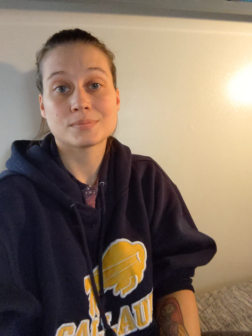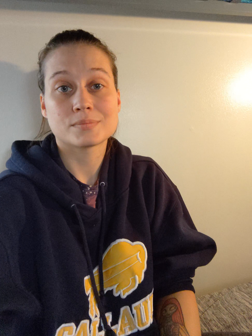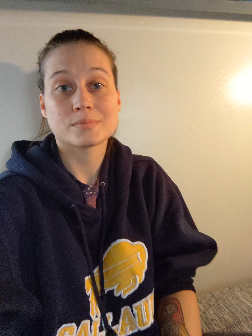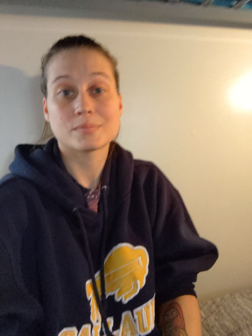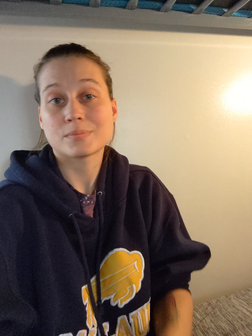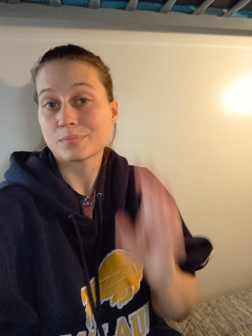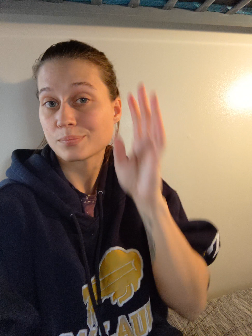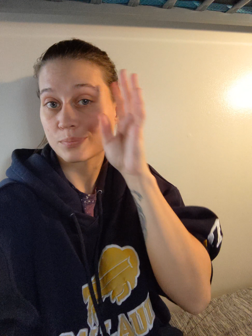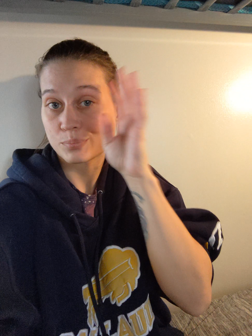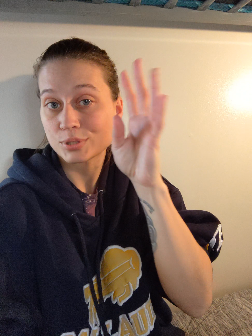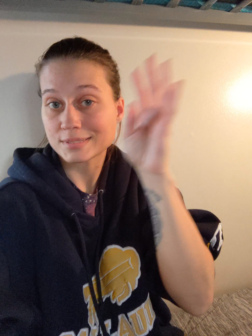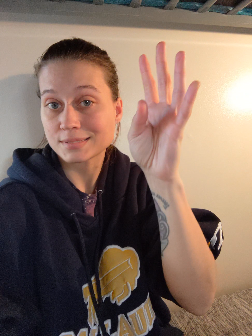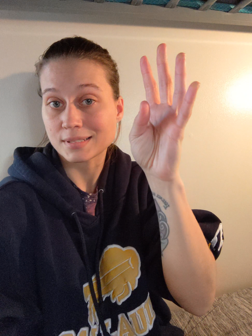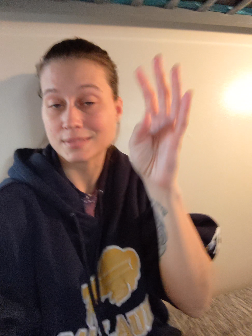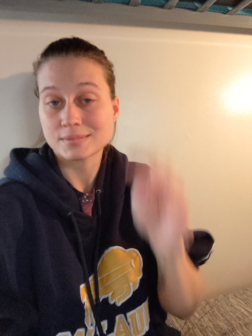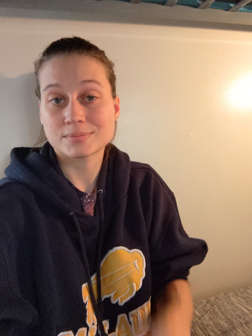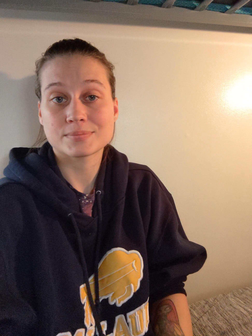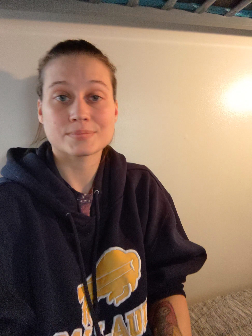pretend